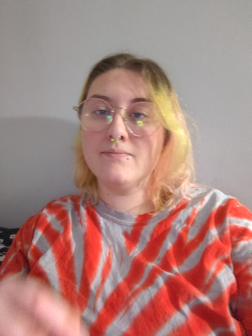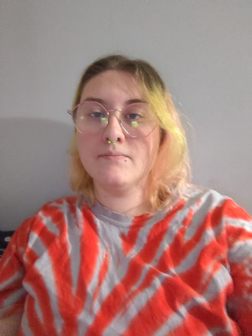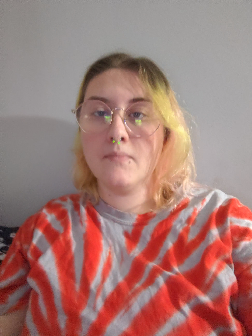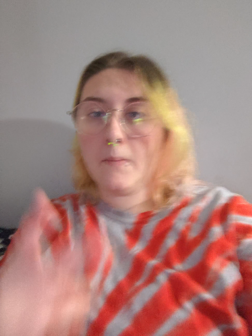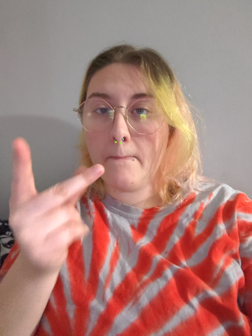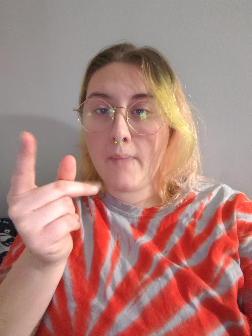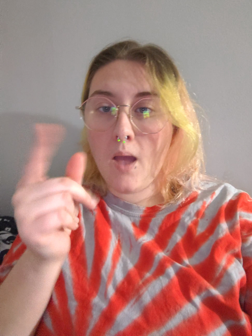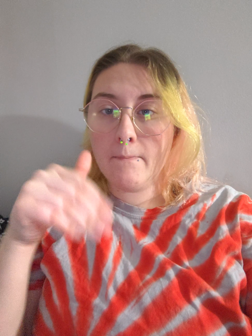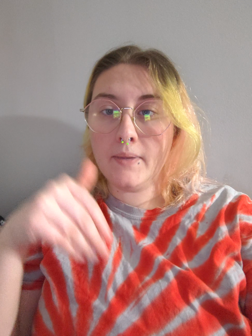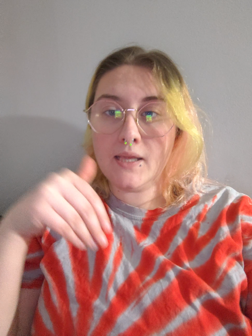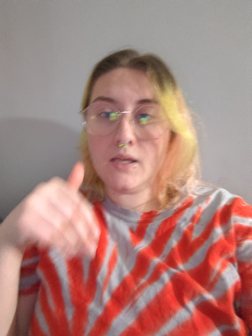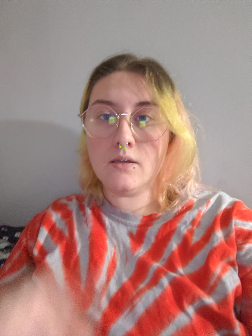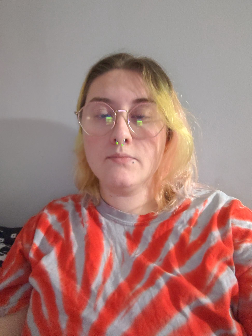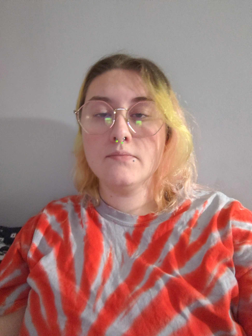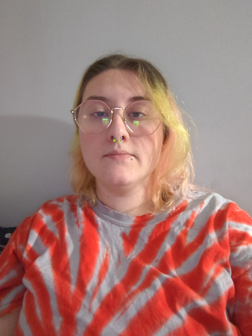puppy